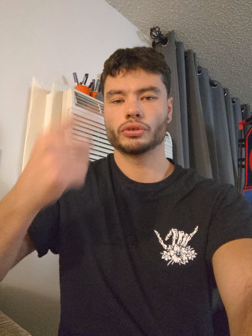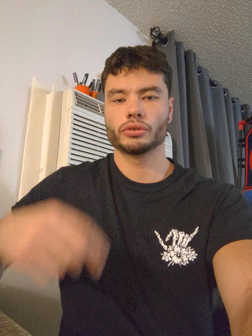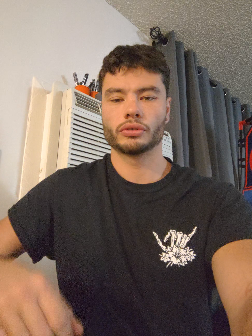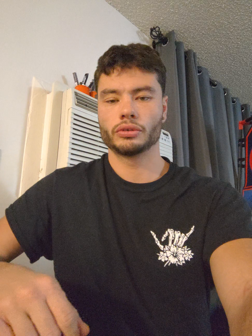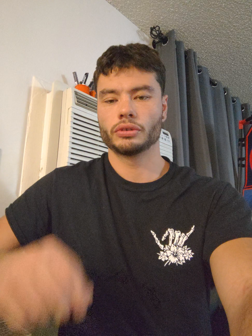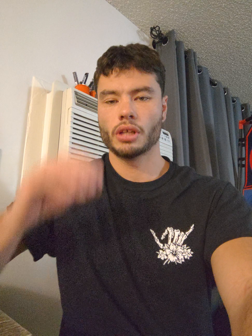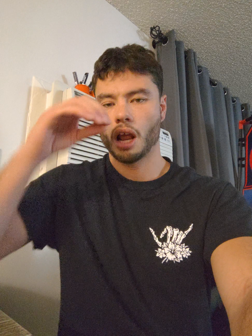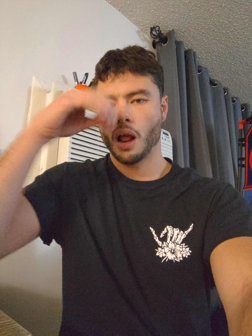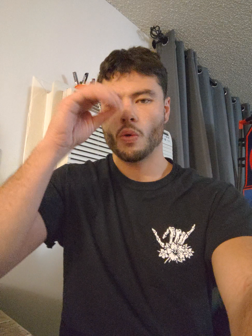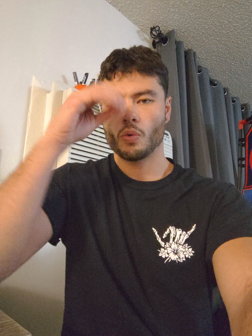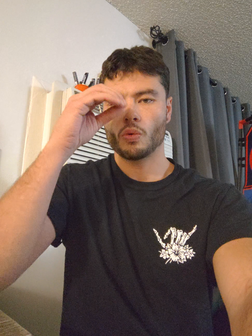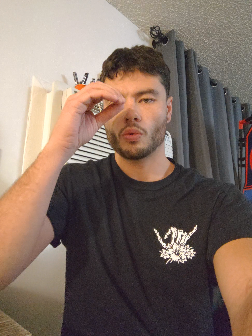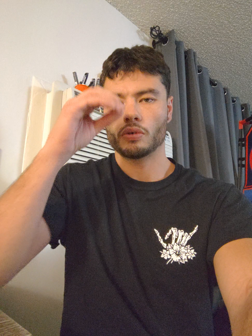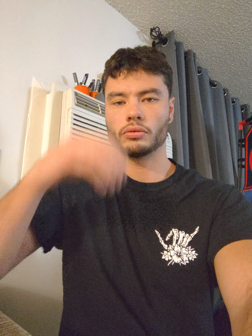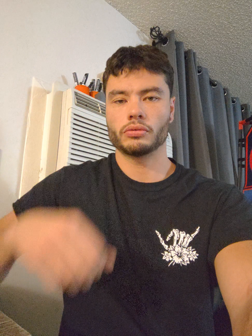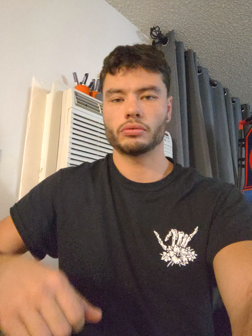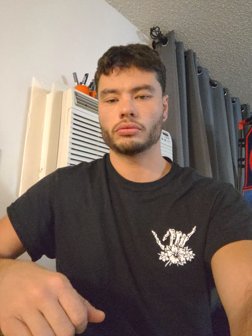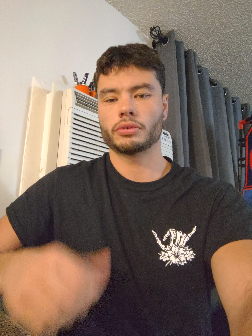owl